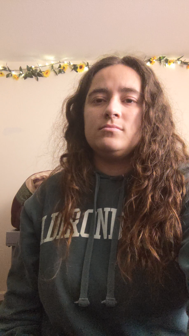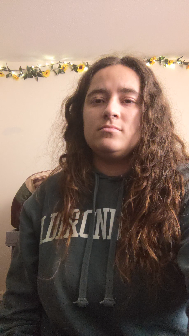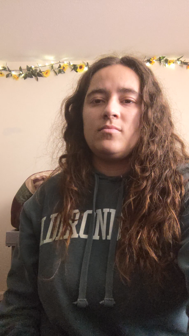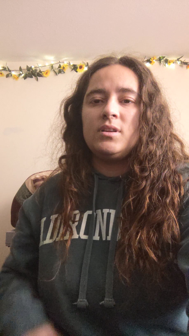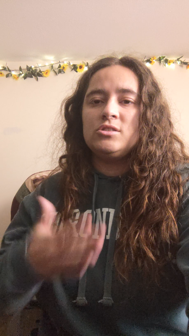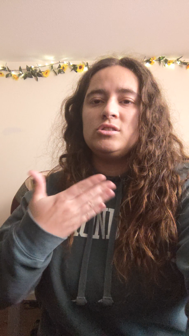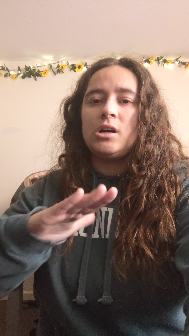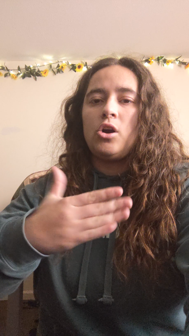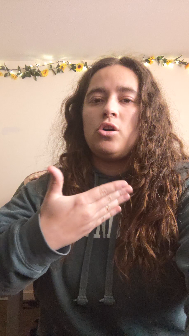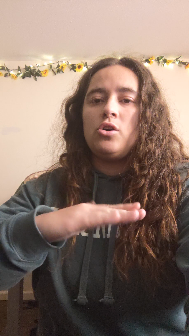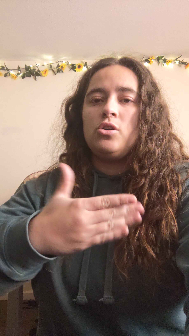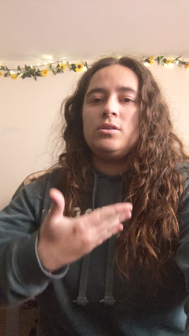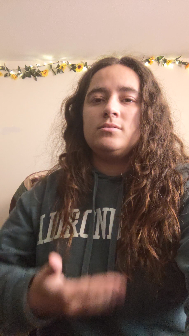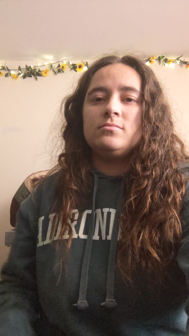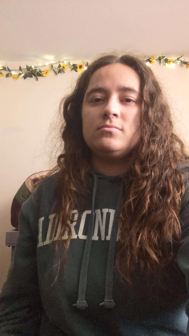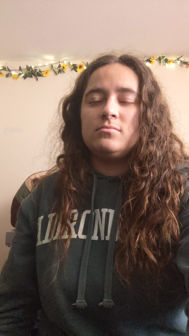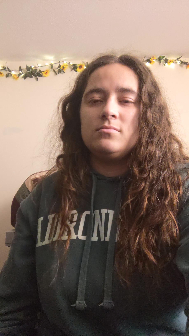share